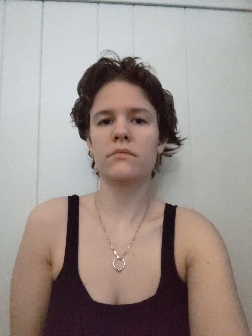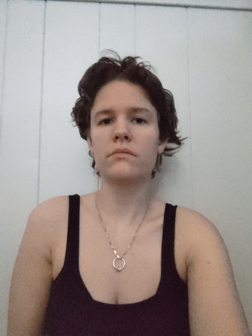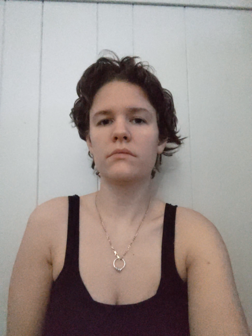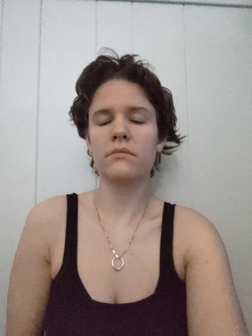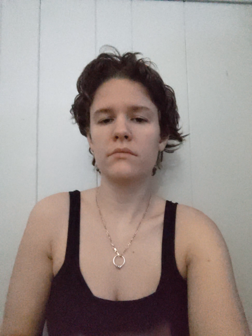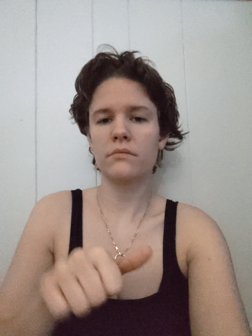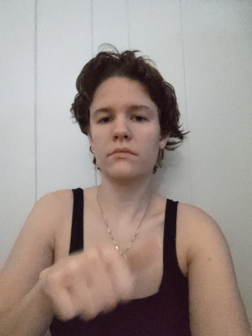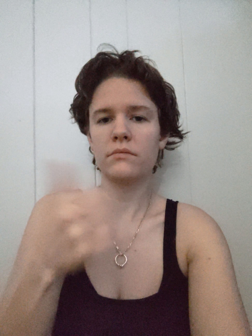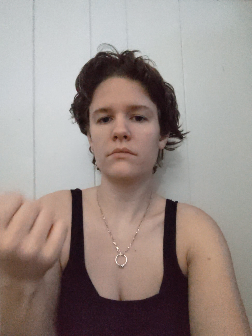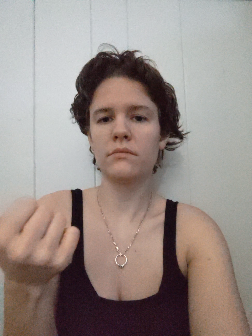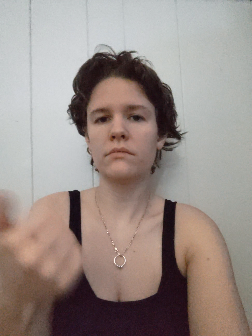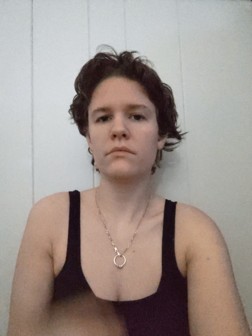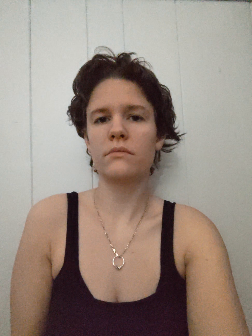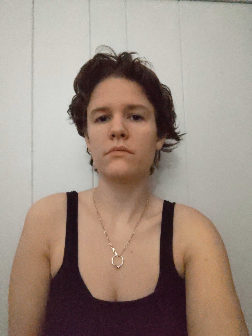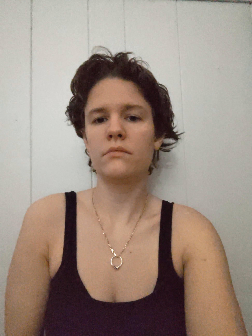another